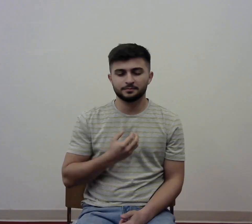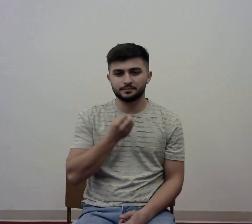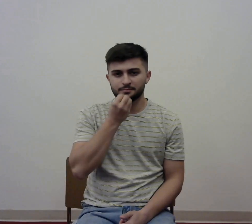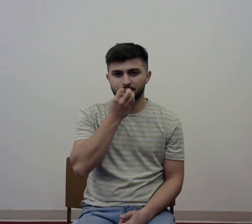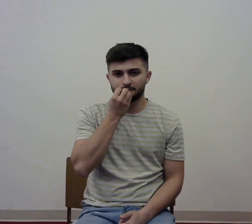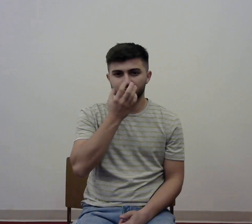bakı